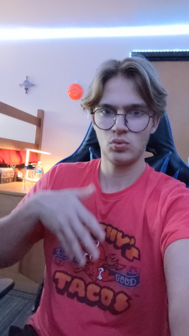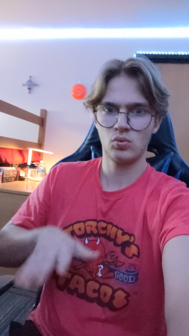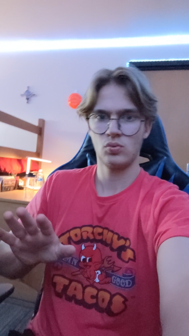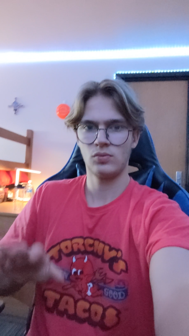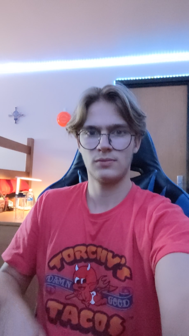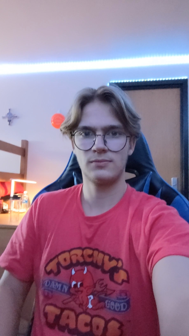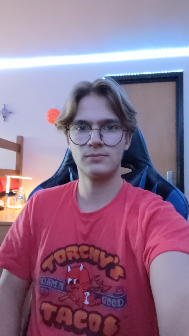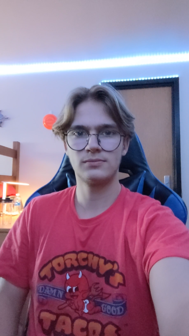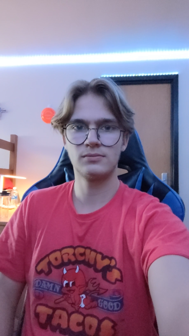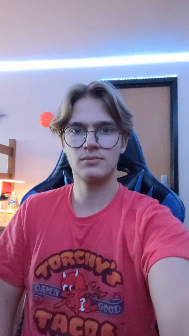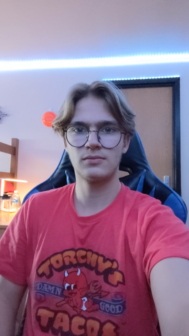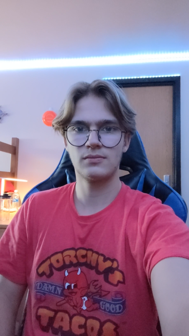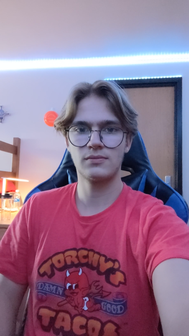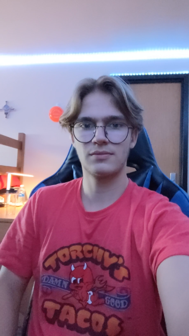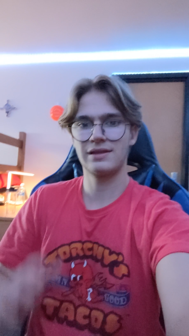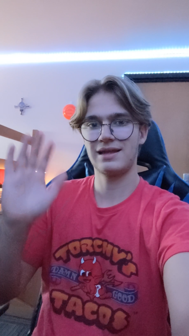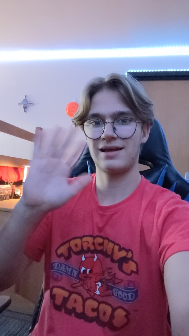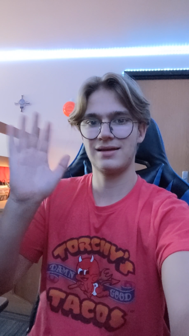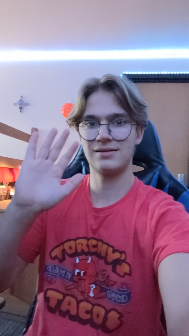hi